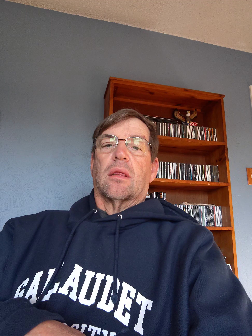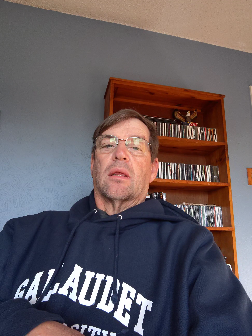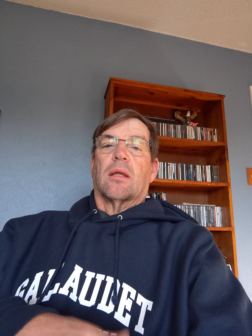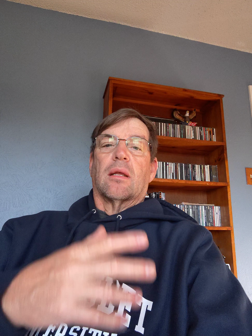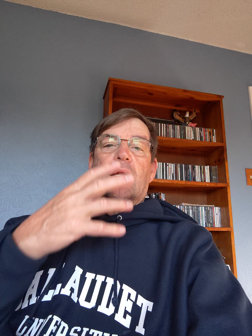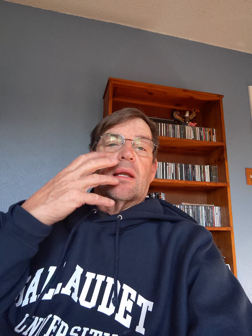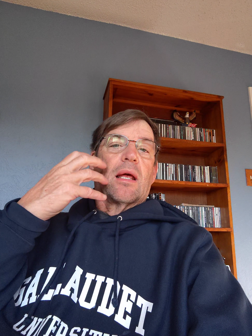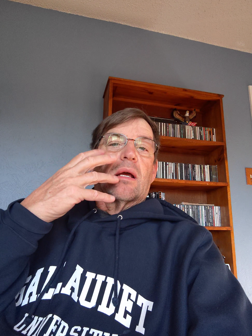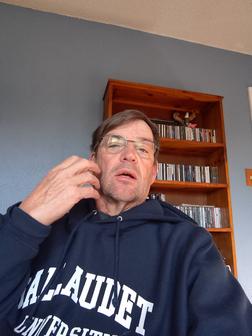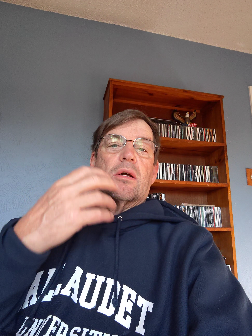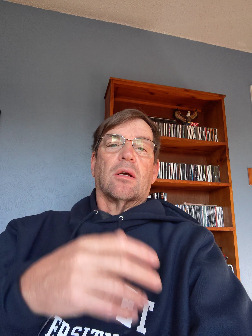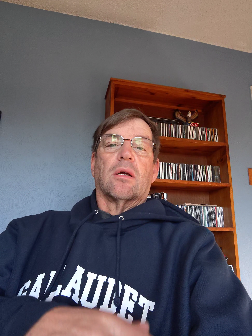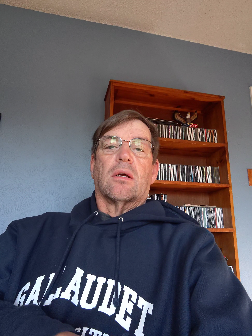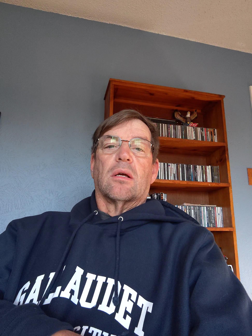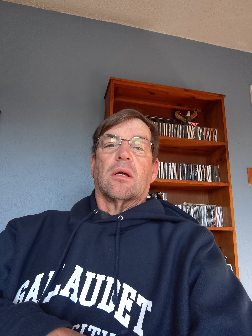tiger